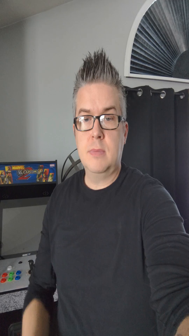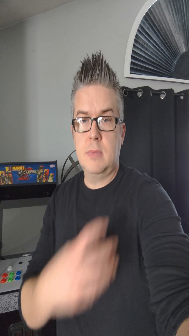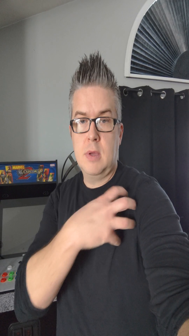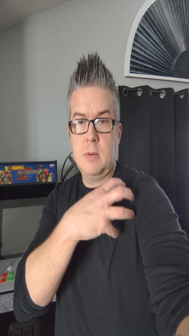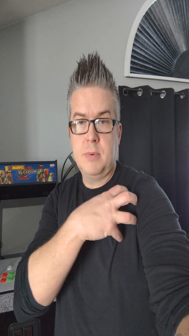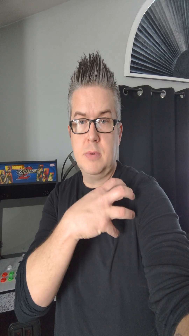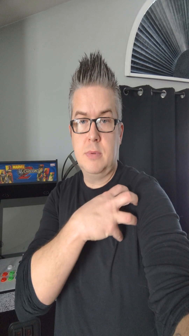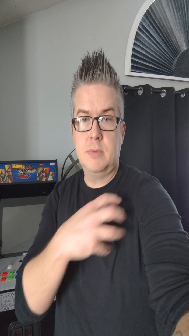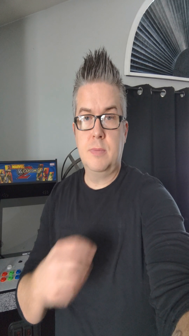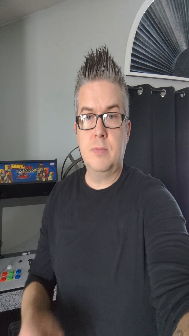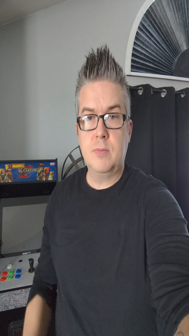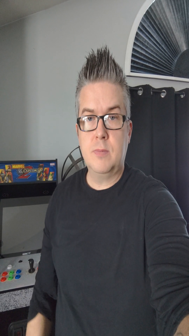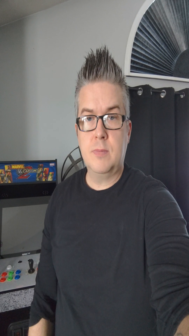police